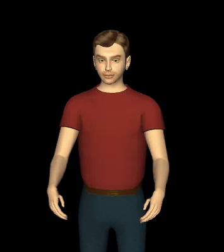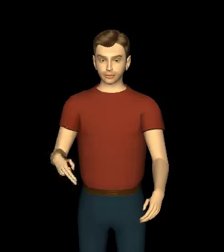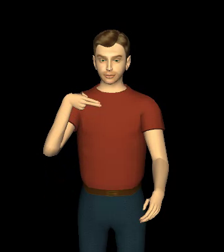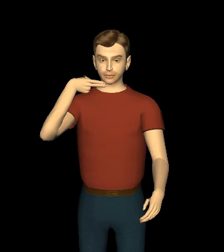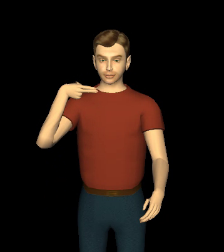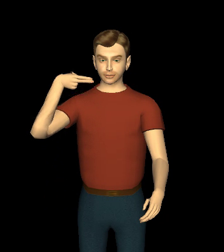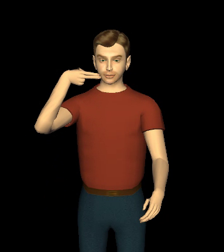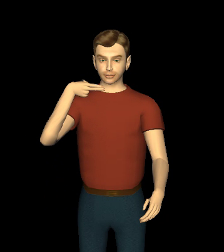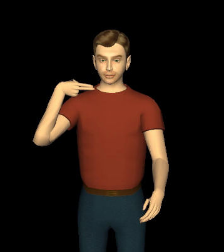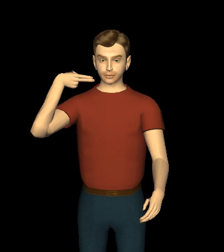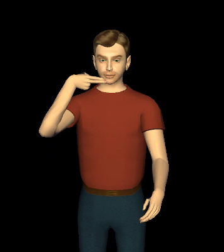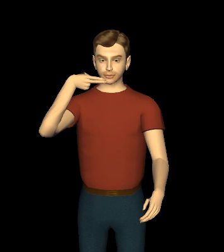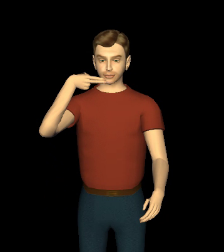نوفمبر